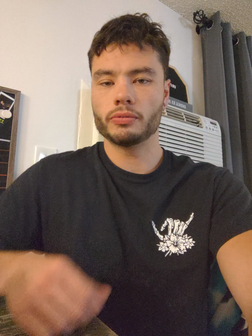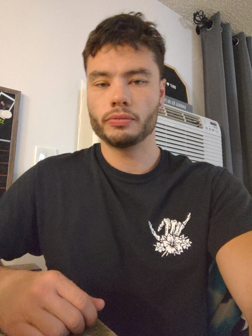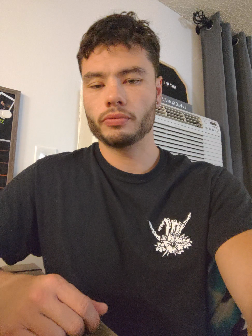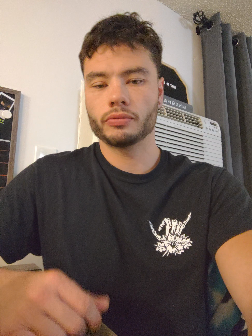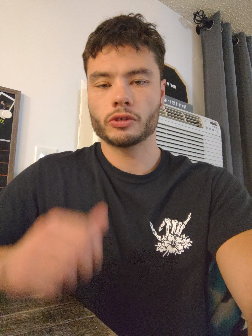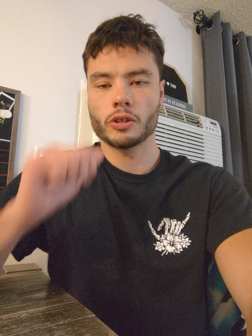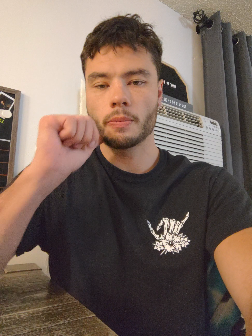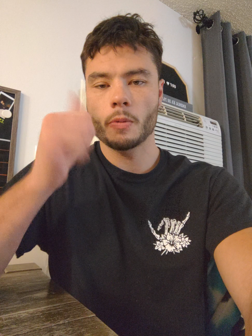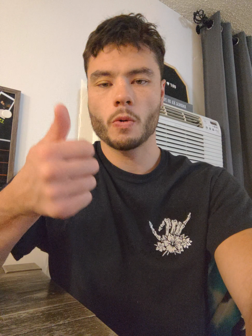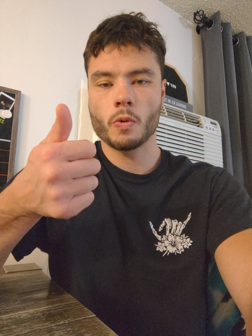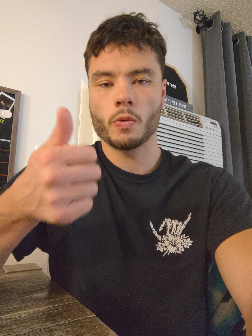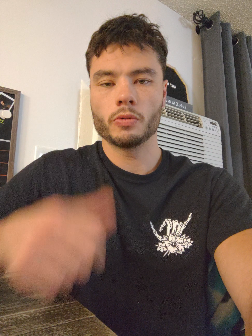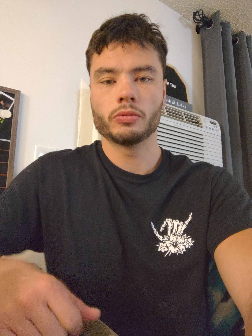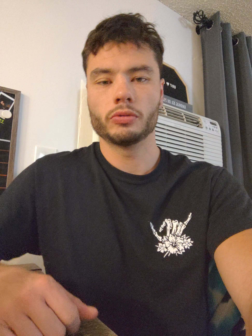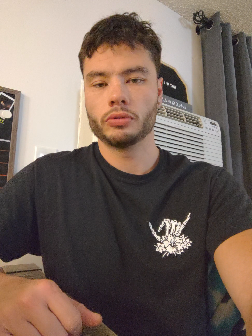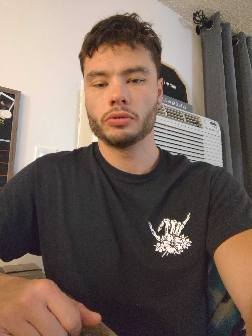tomorrow